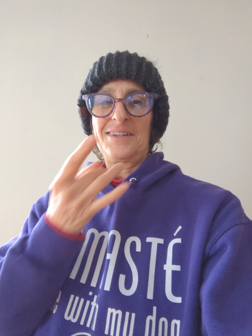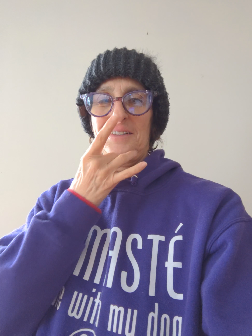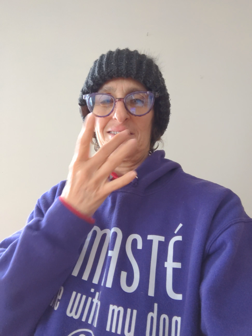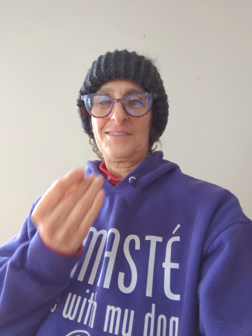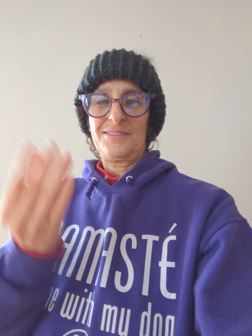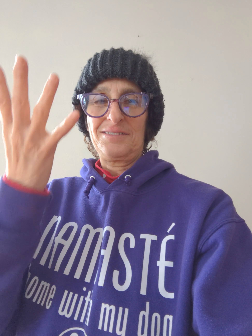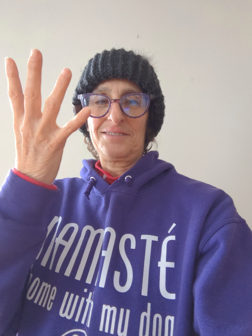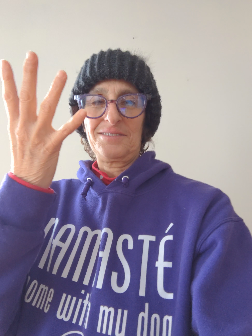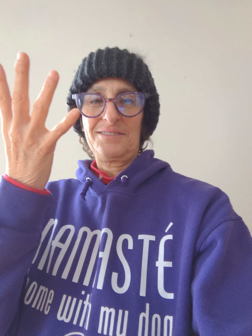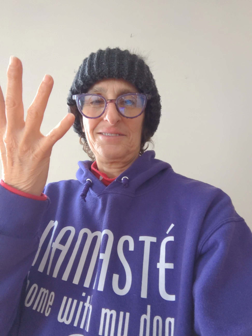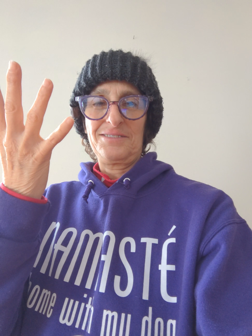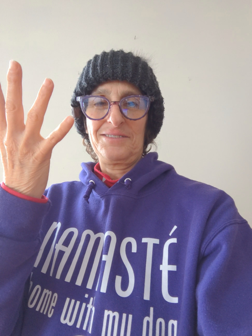lamp